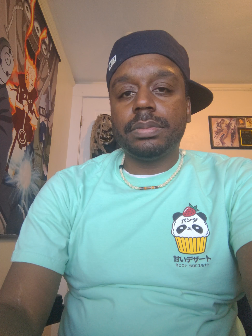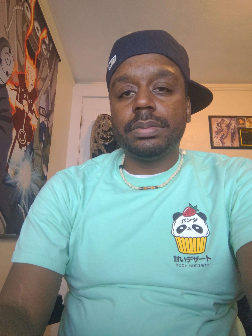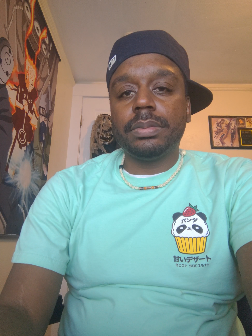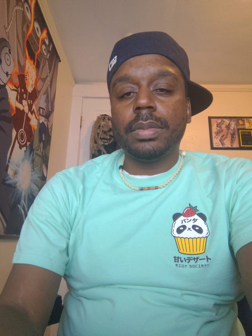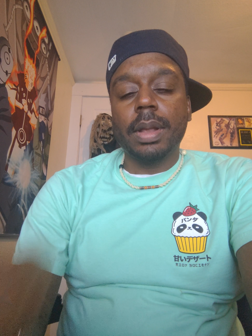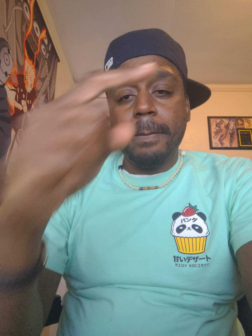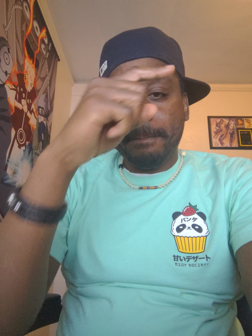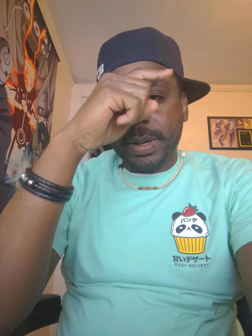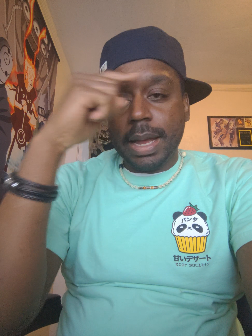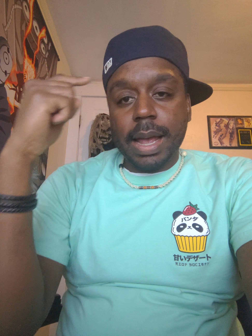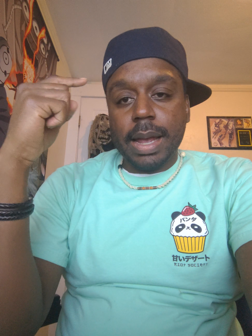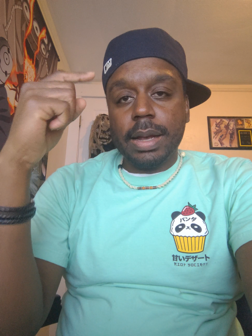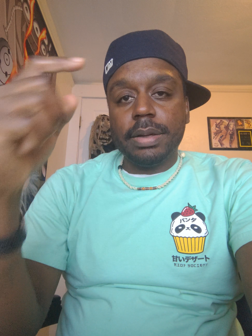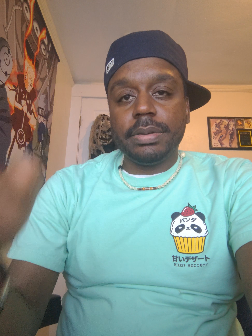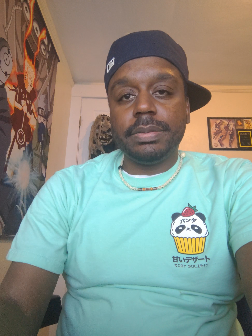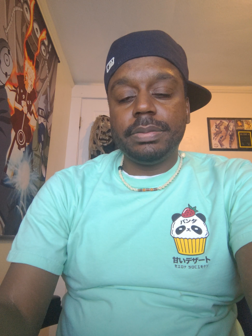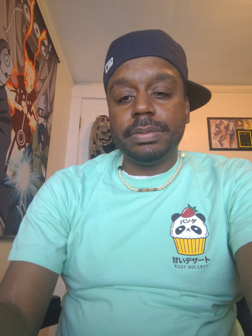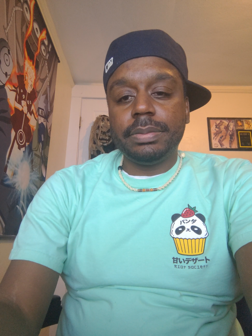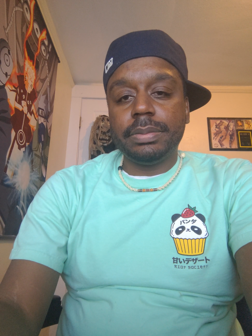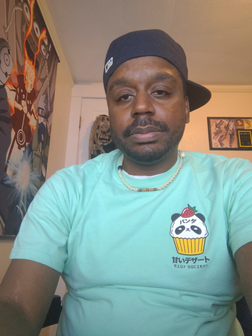black